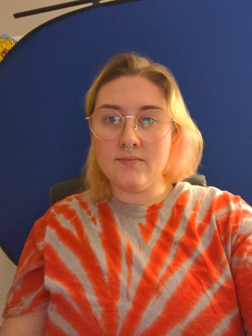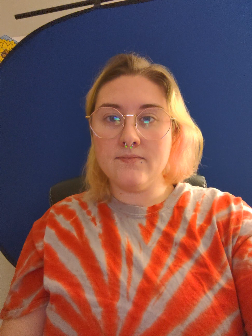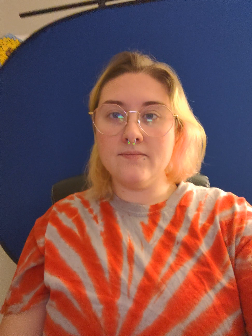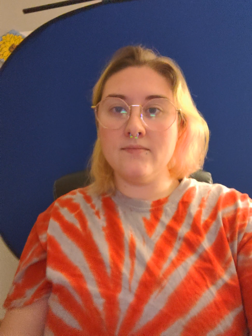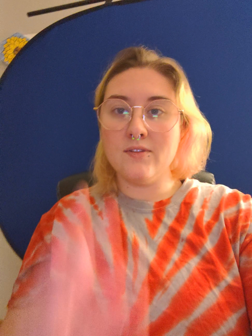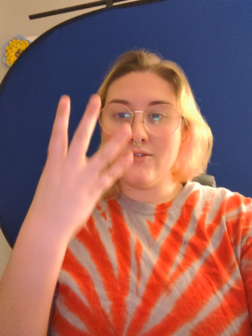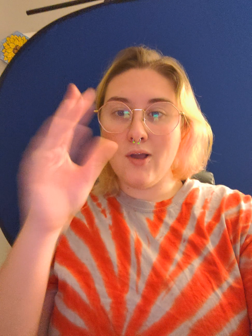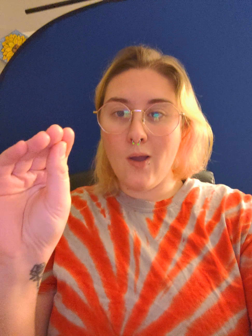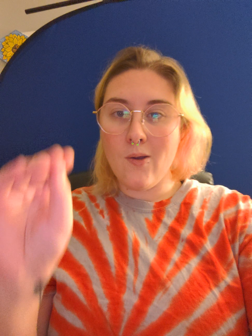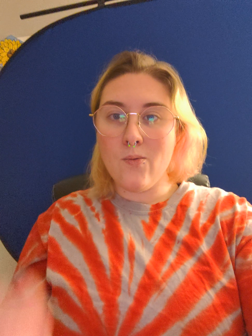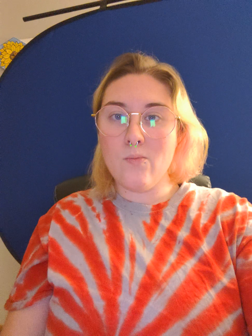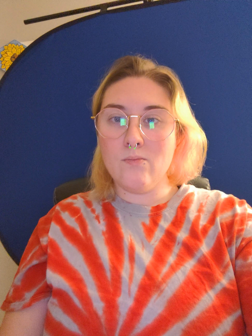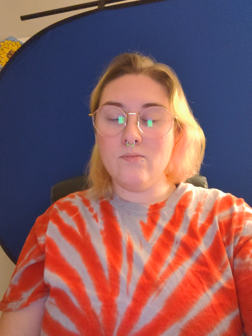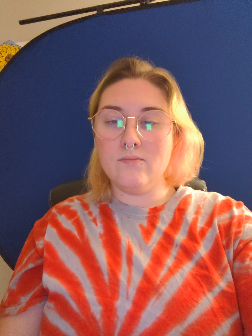go